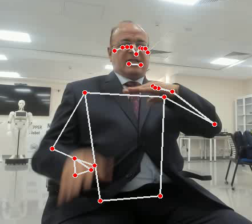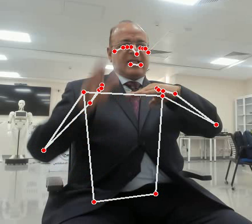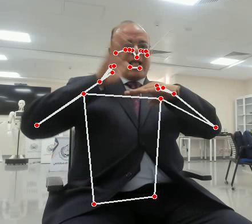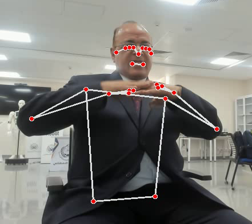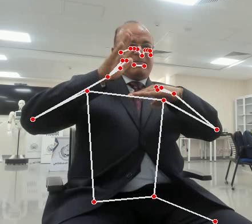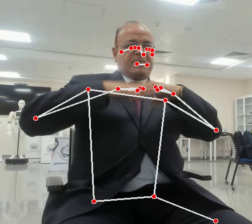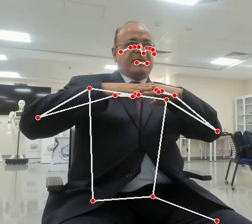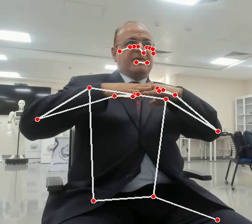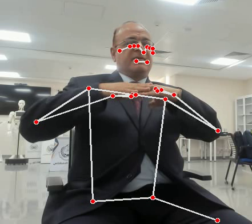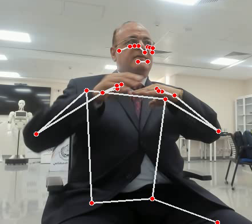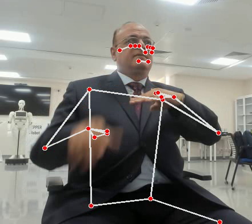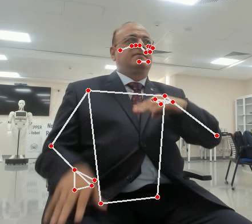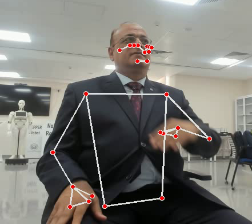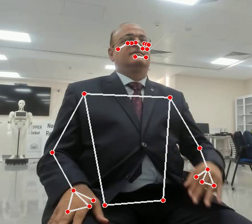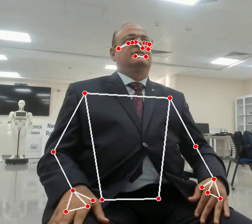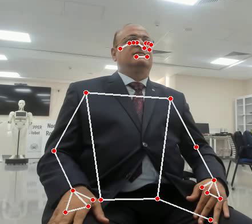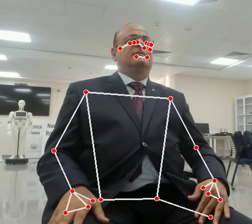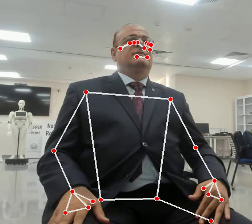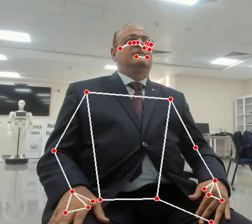ehtrem nfsk